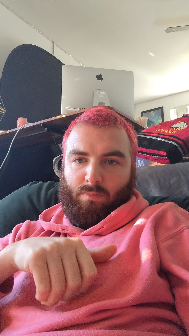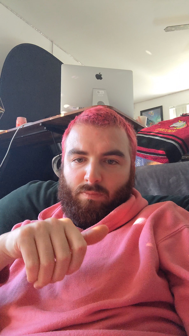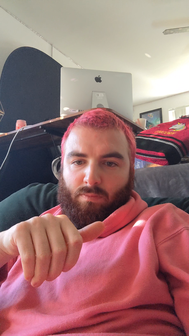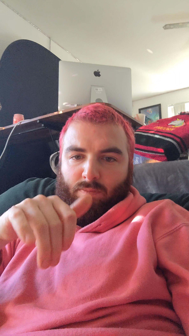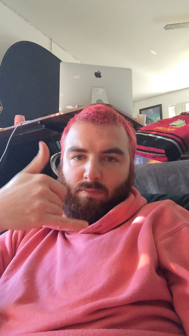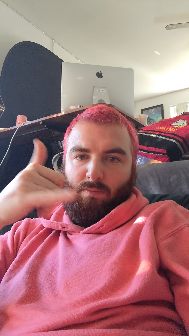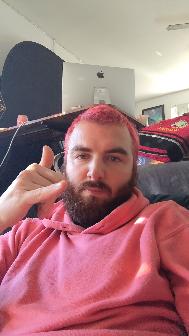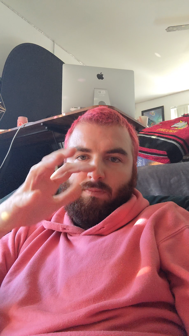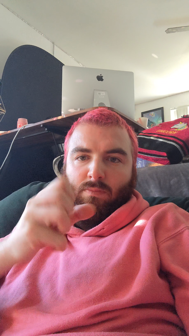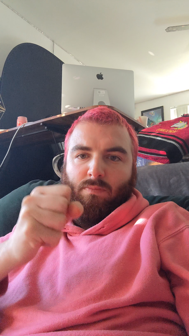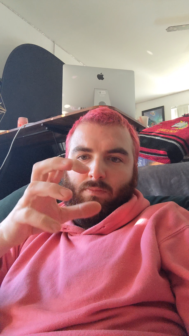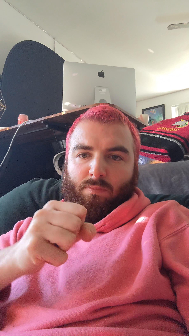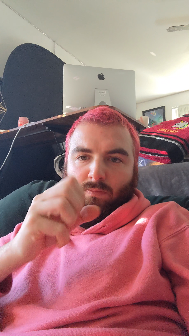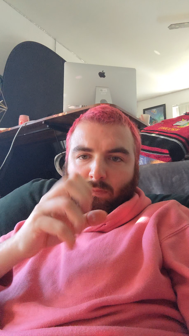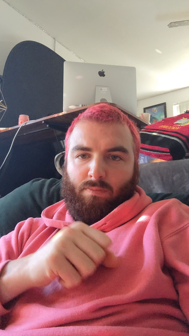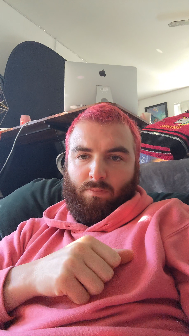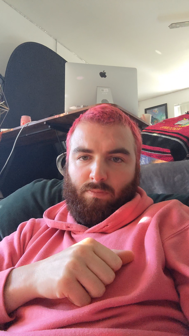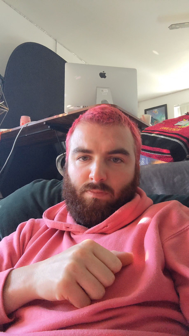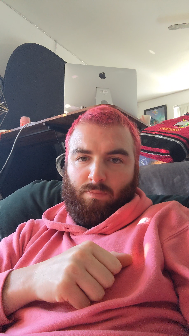play dough